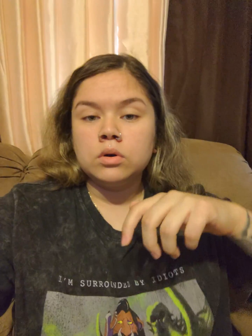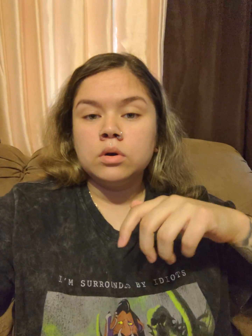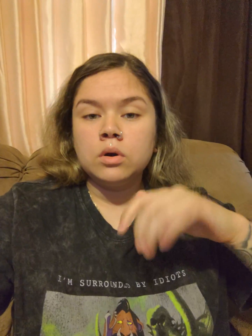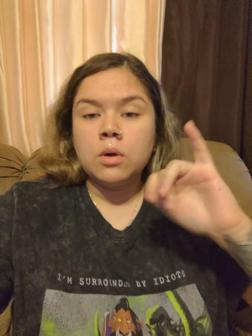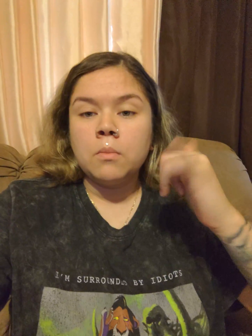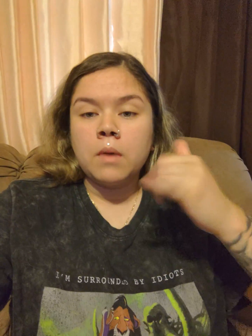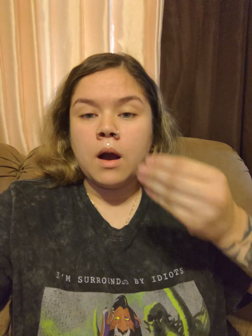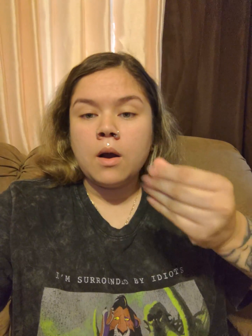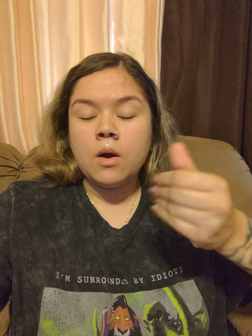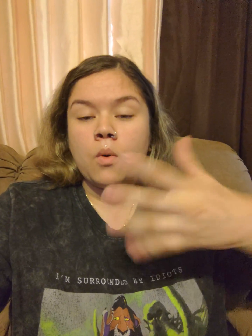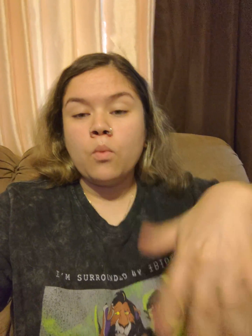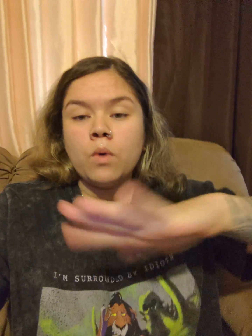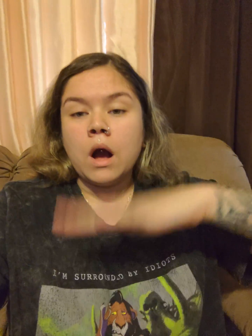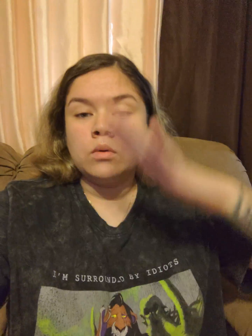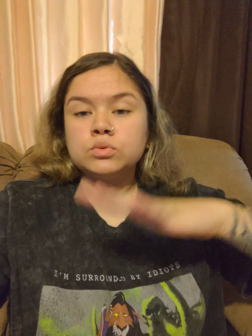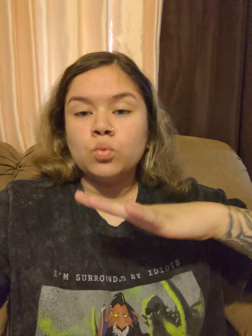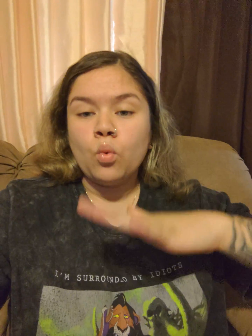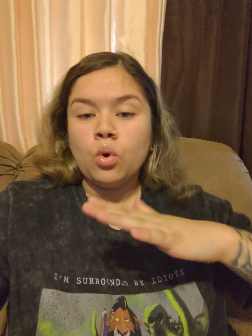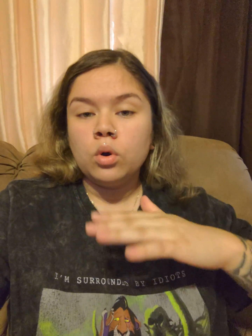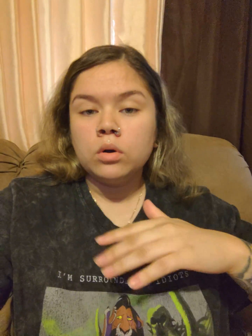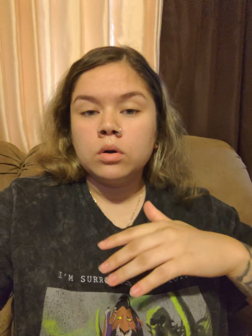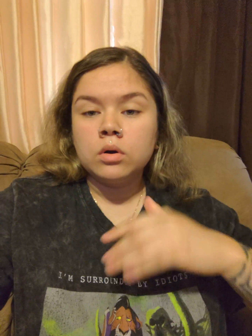playground